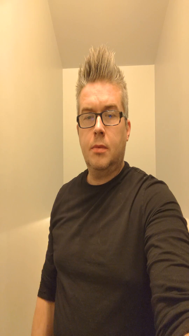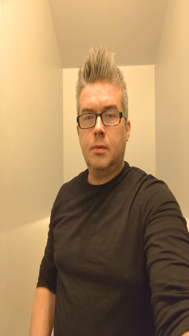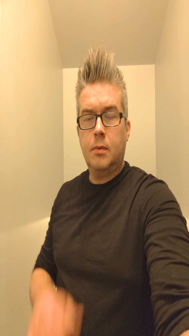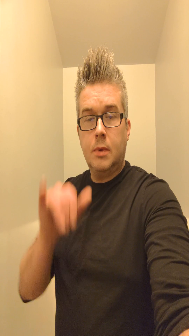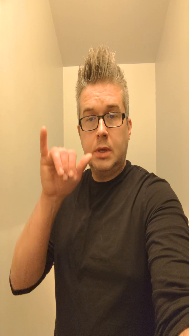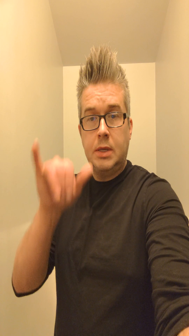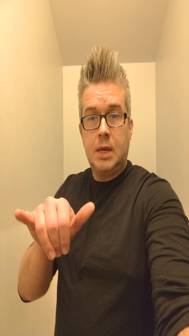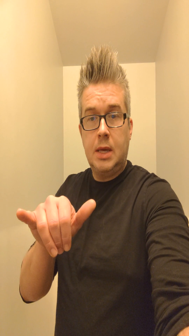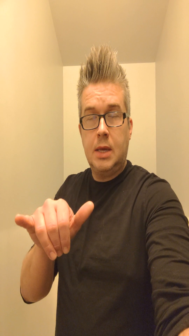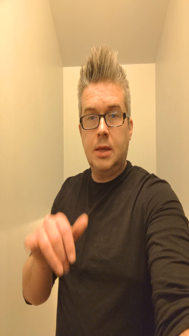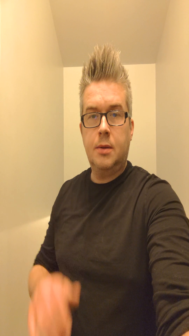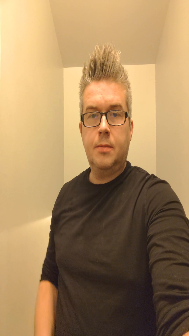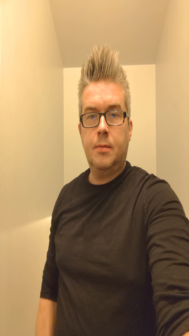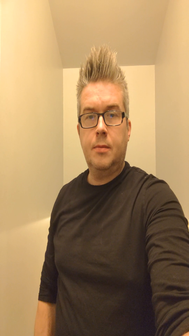stay